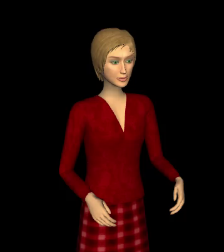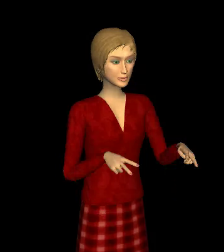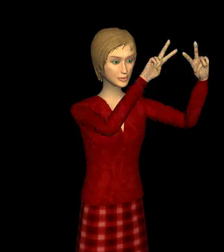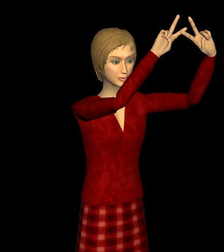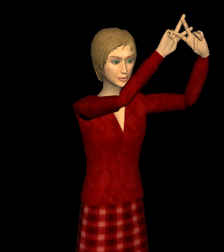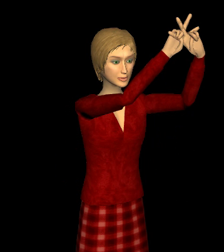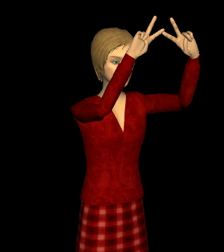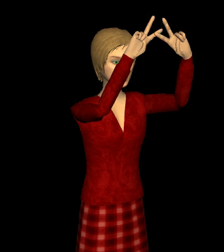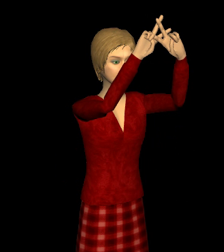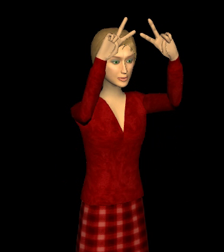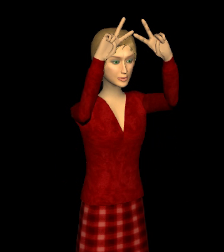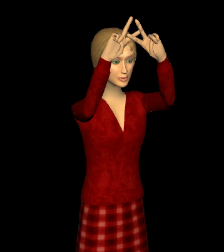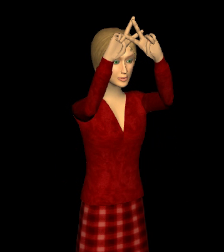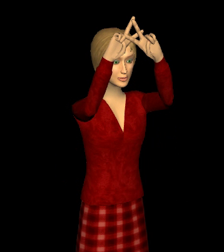نجمة